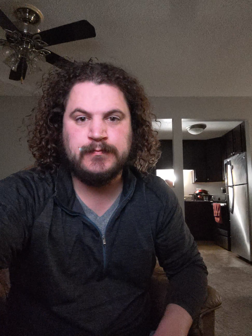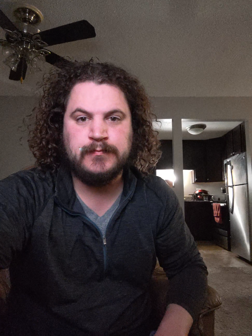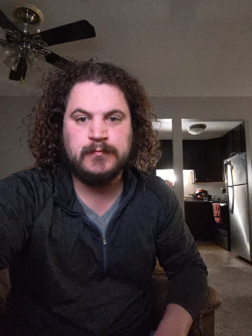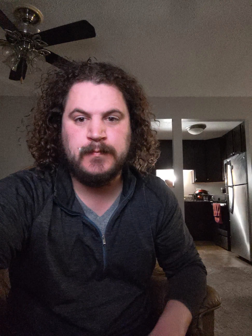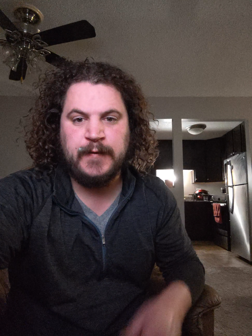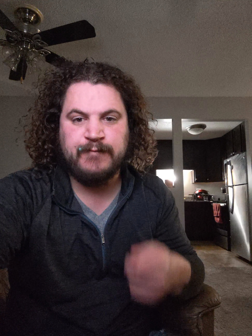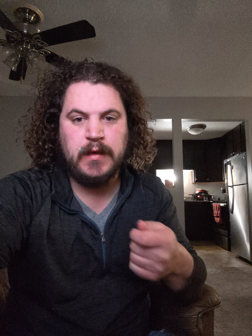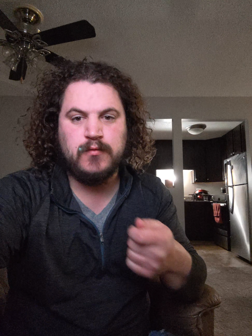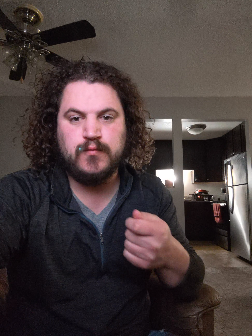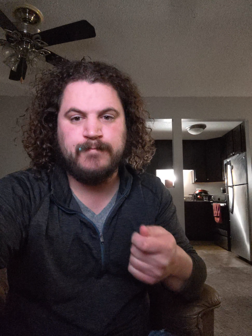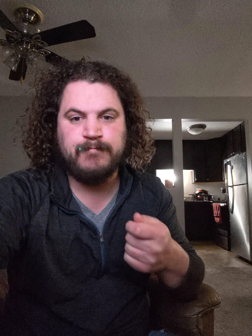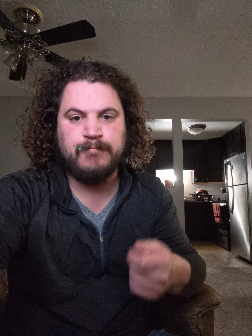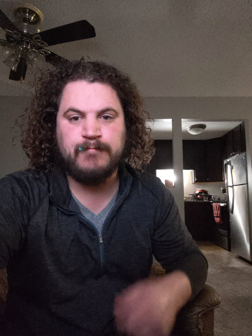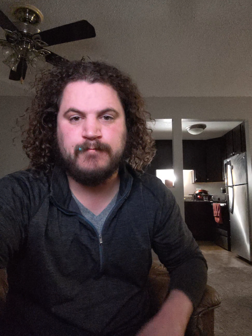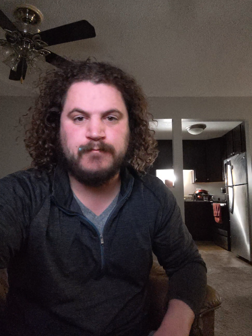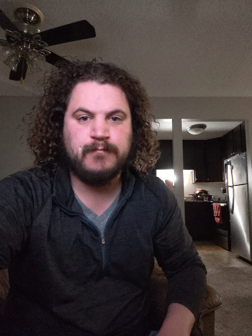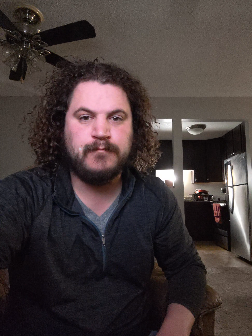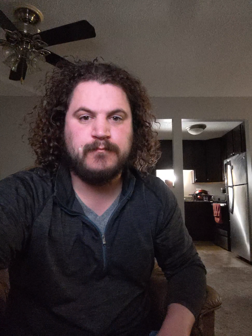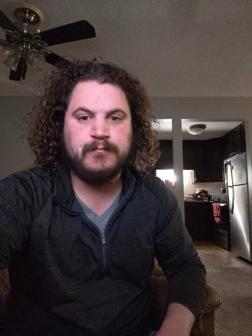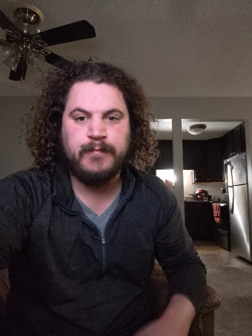vacuum